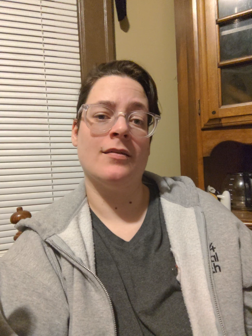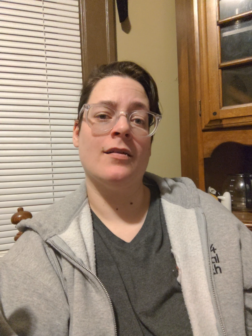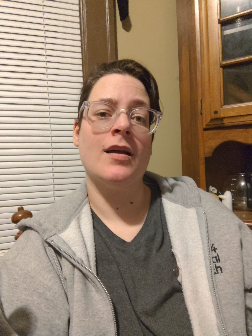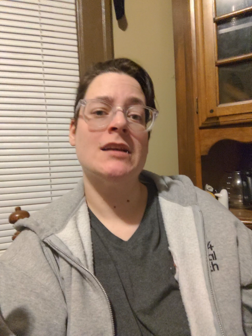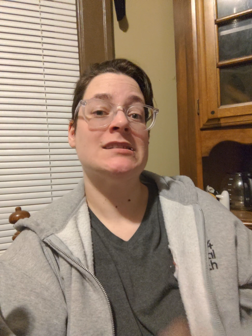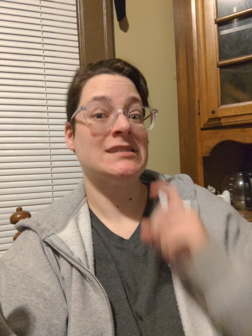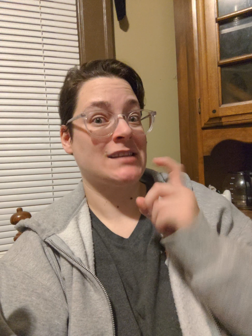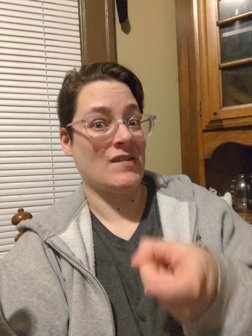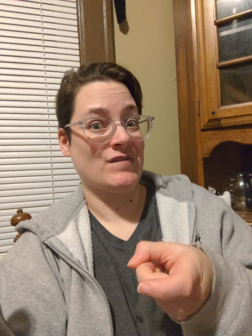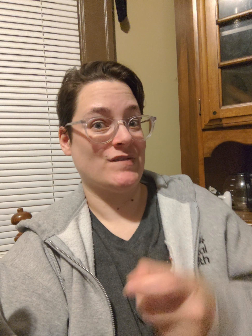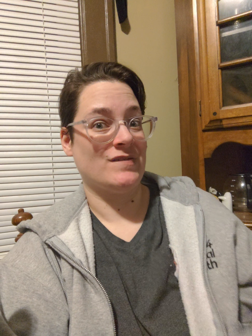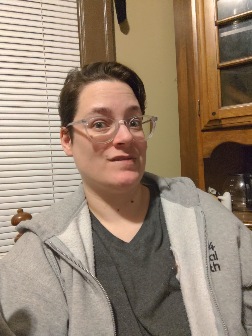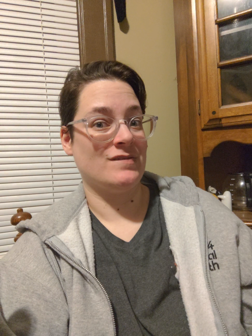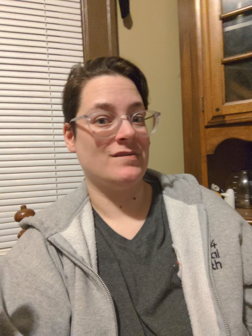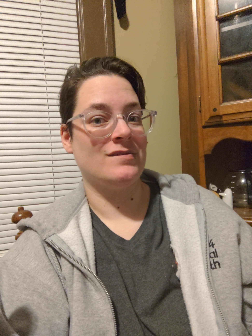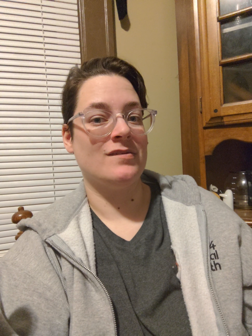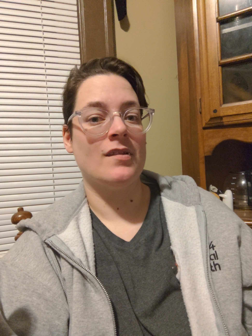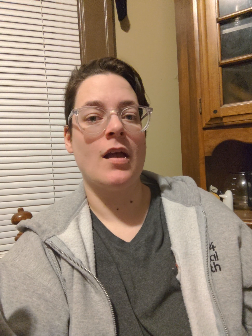gift